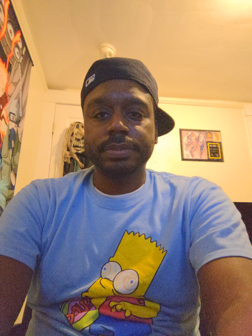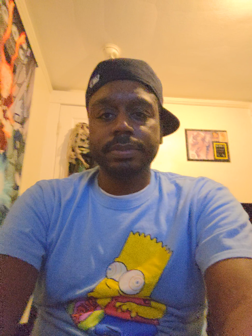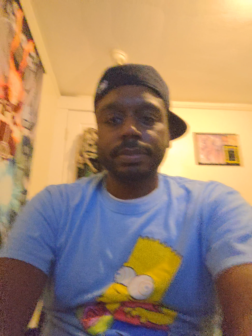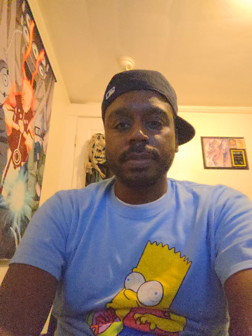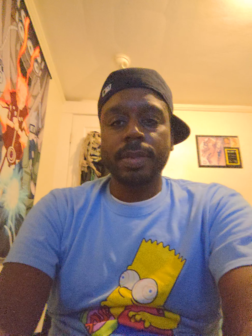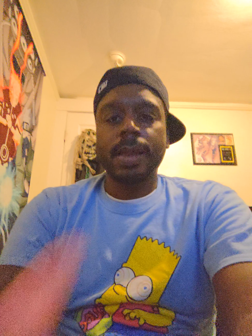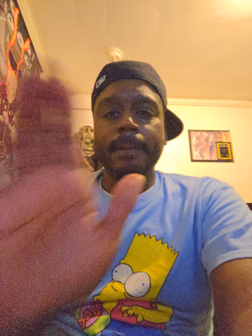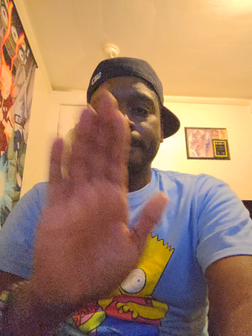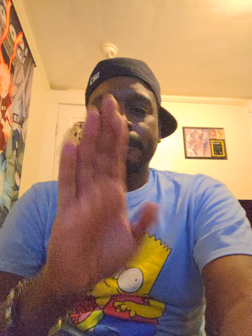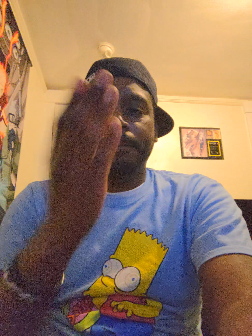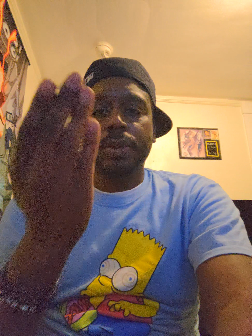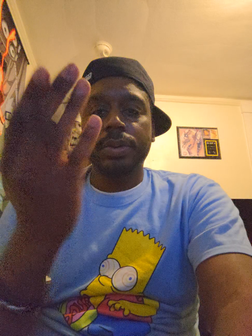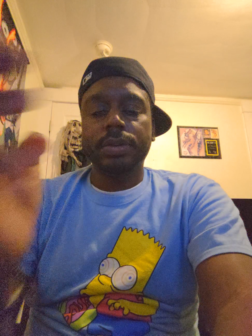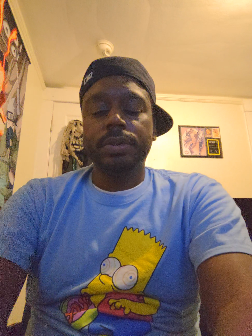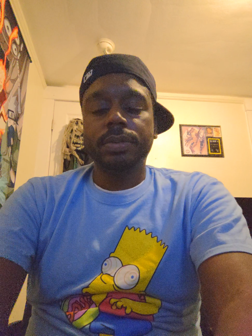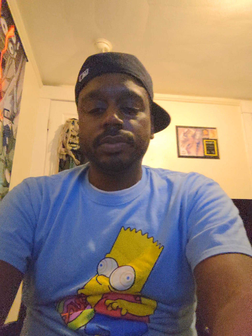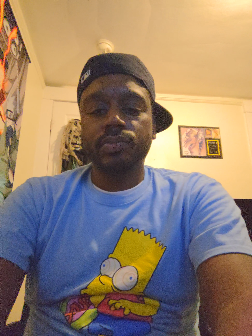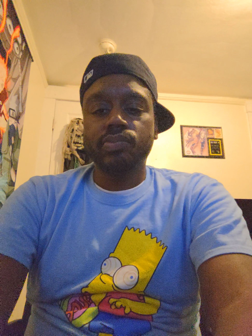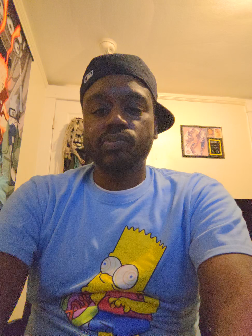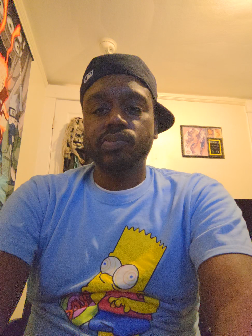book